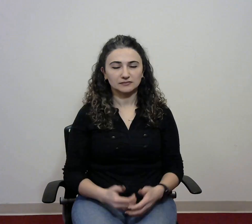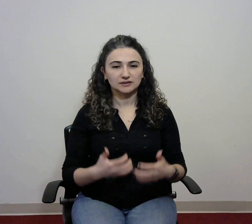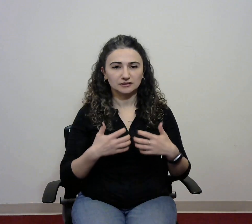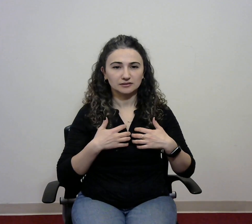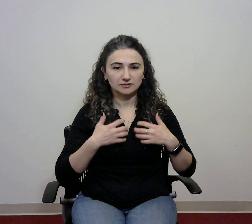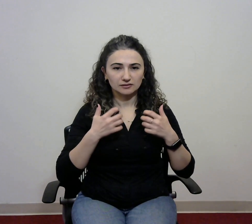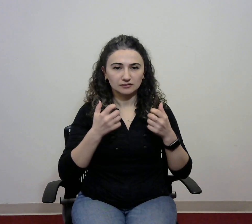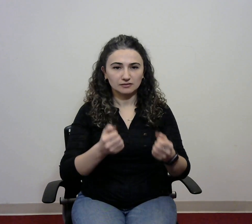sağlam